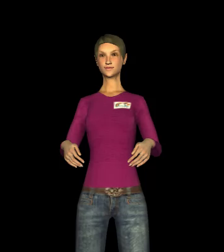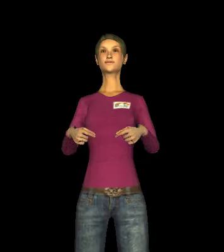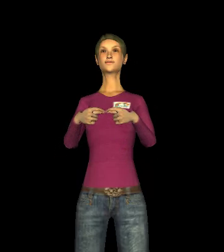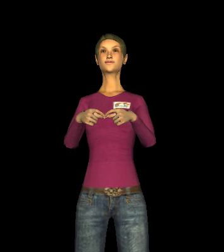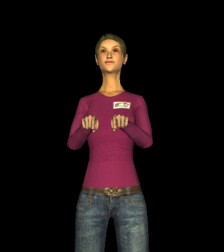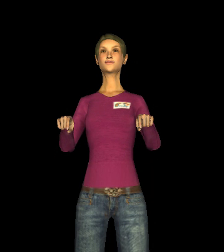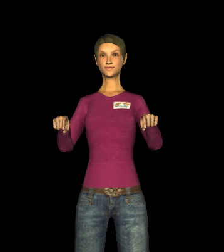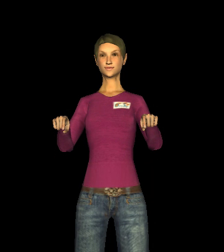يفحص